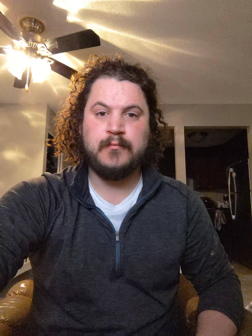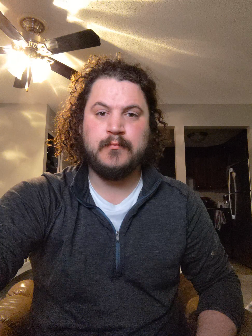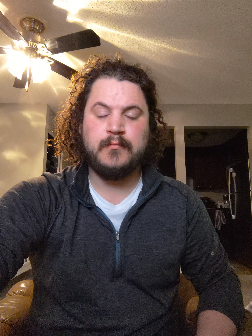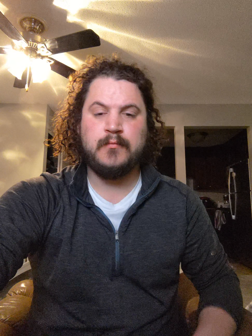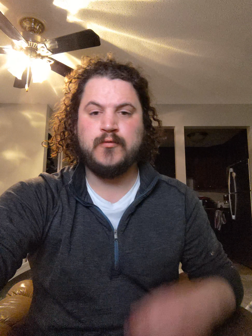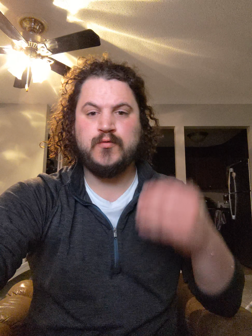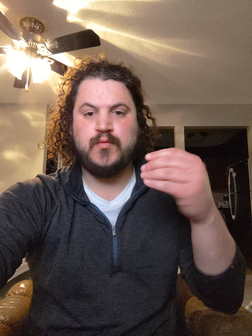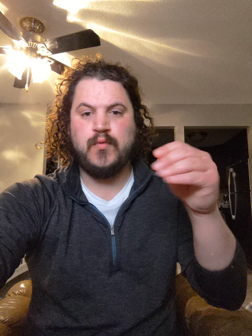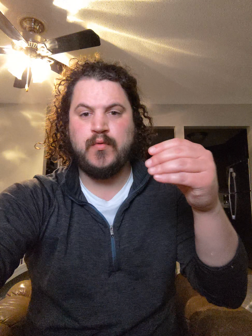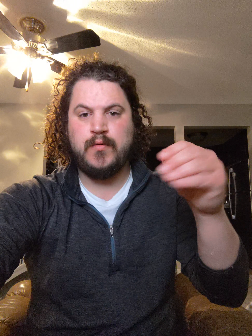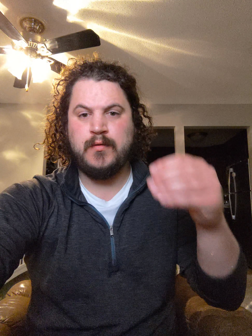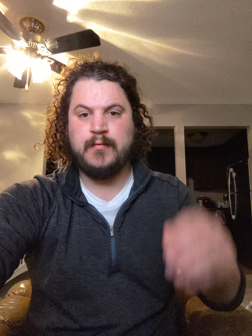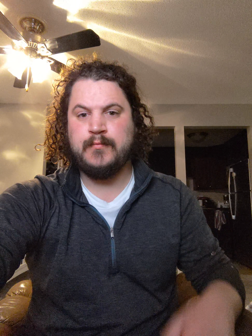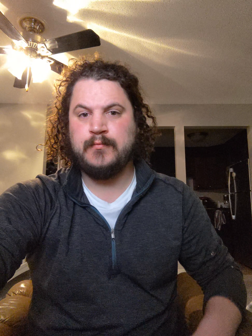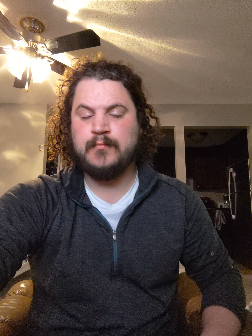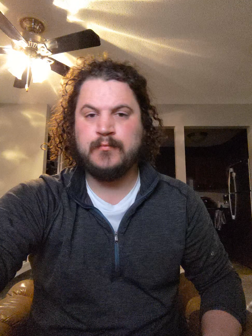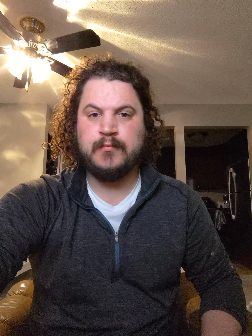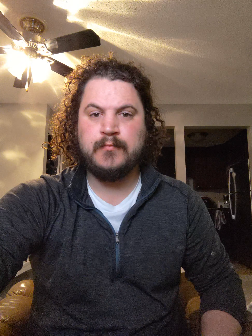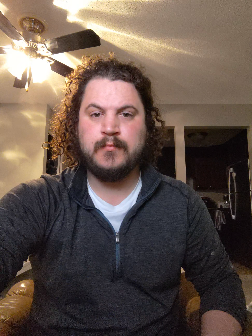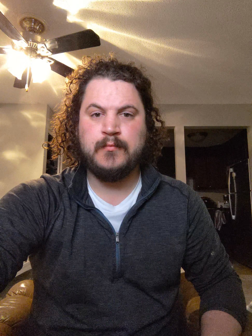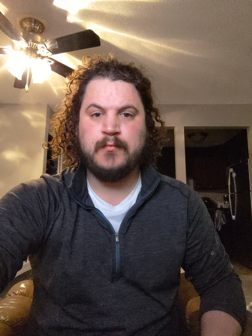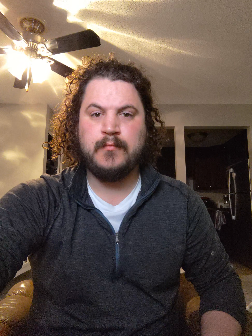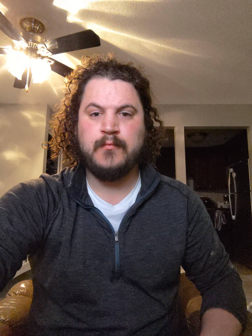store